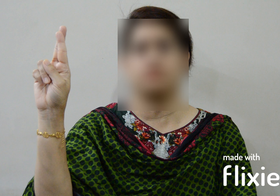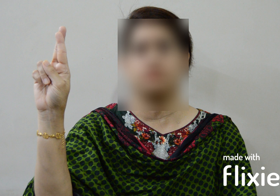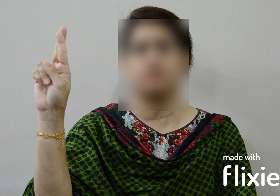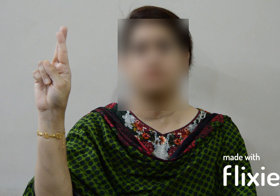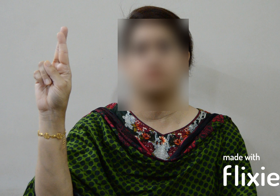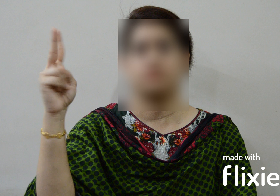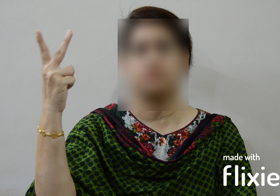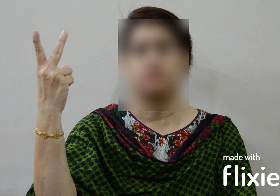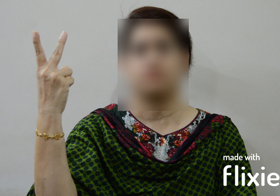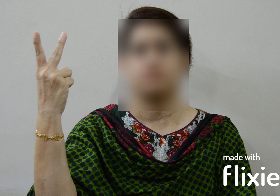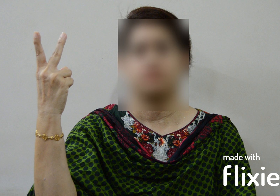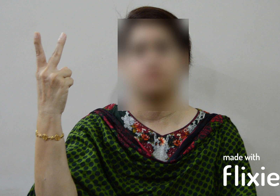ڑ